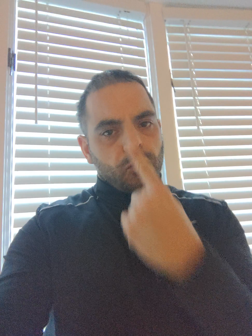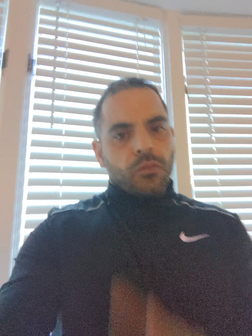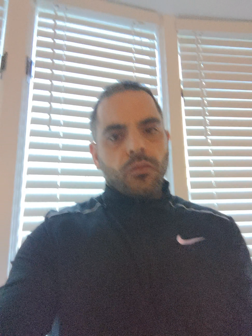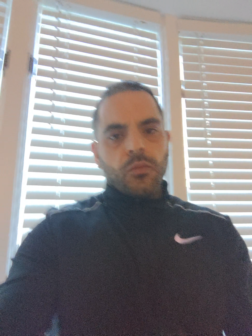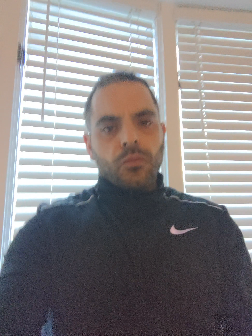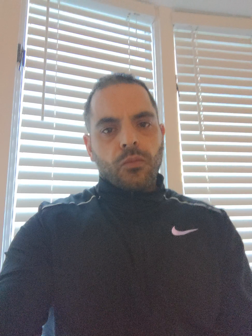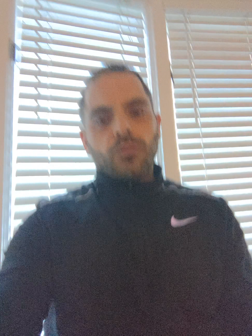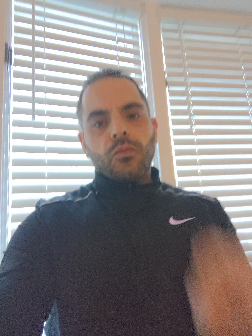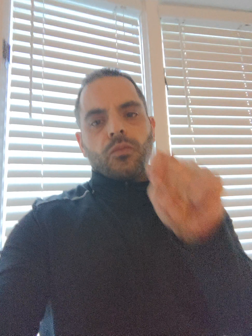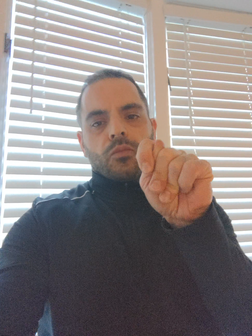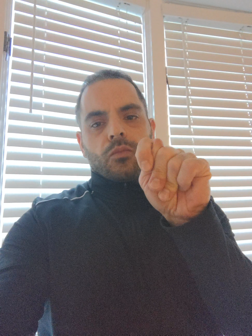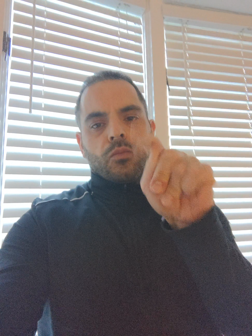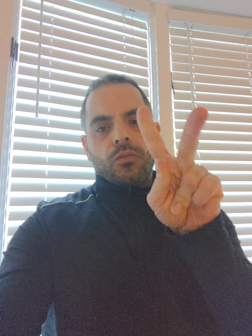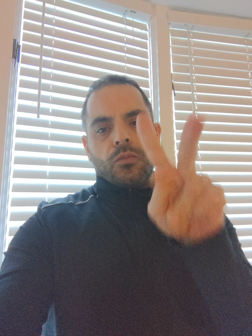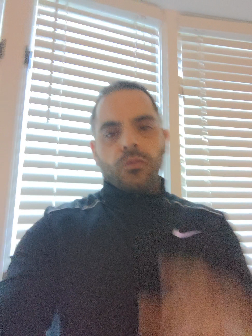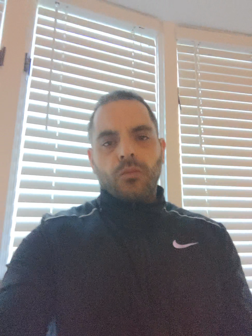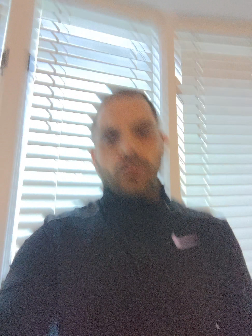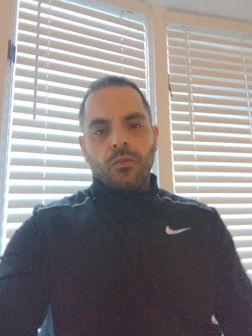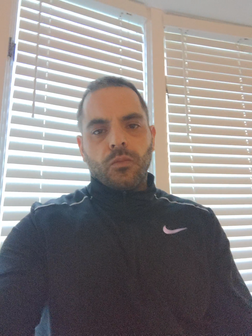TV